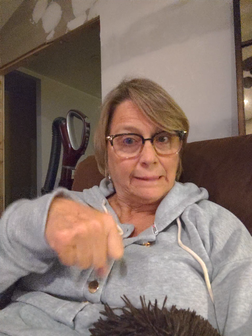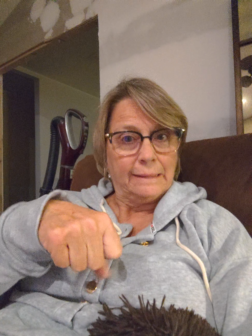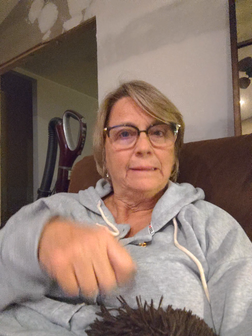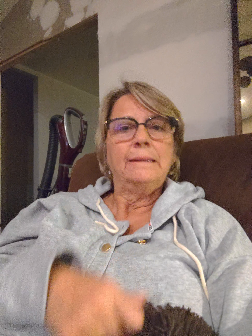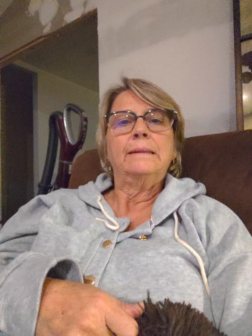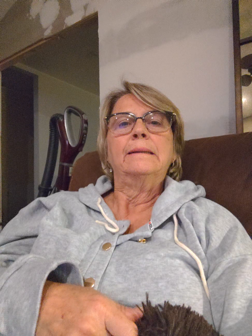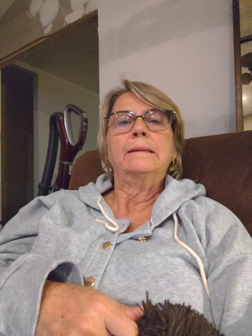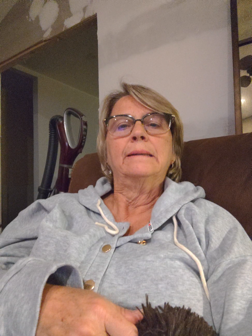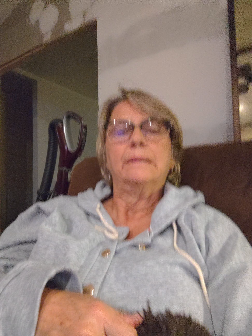yes